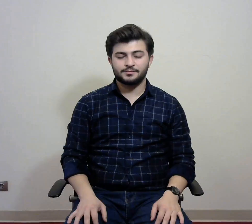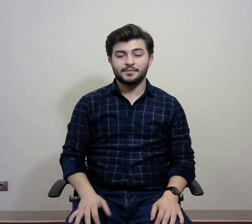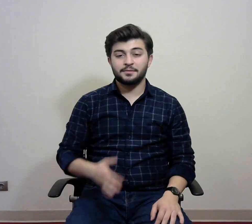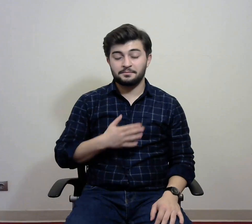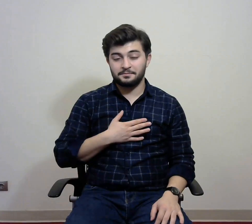mən